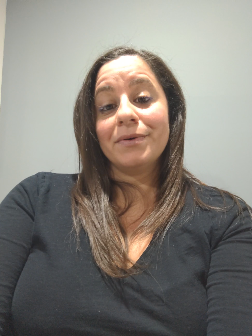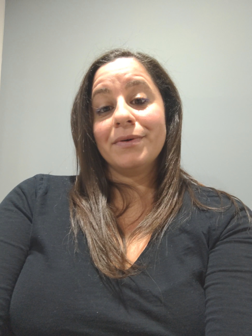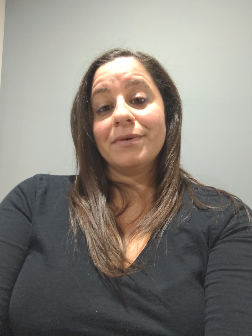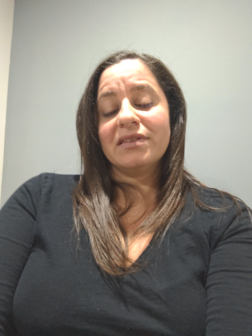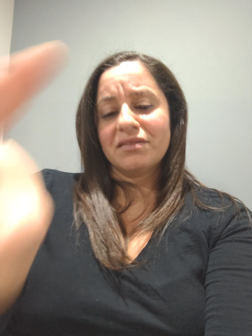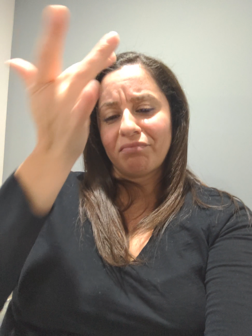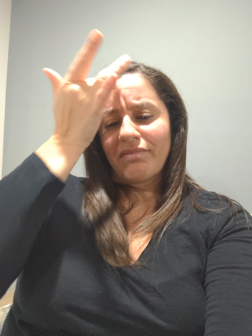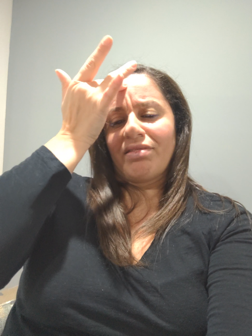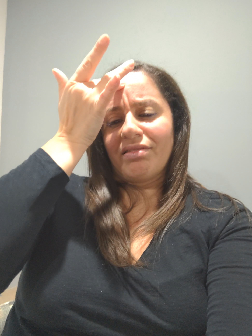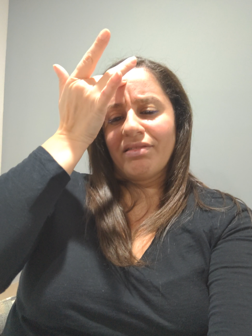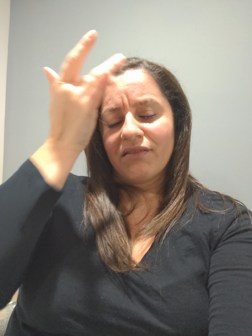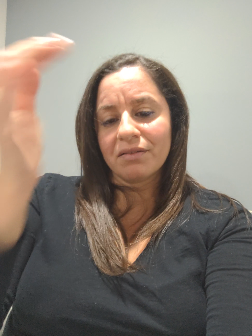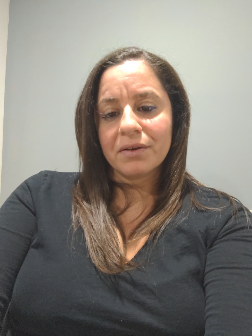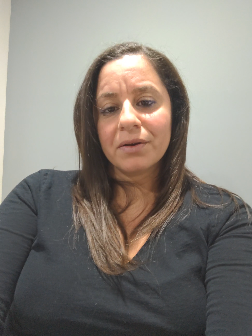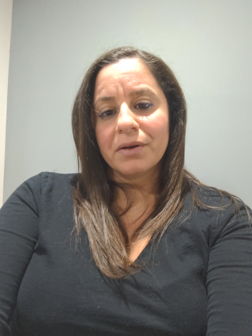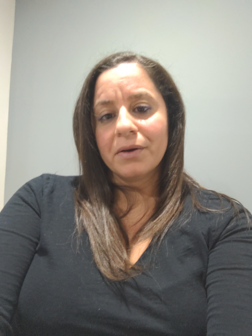sick